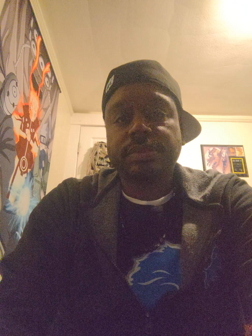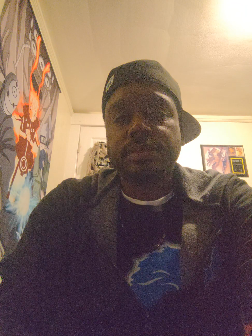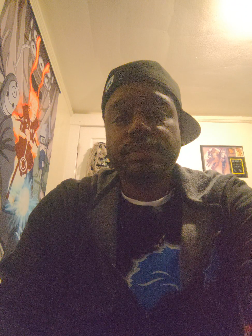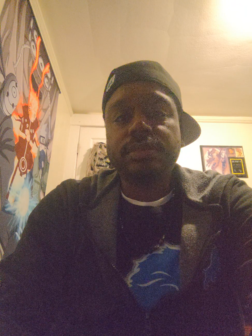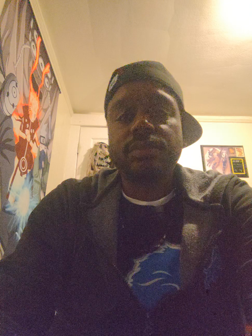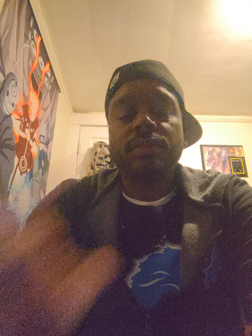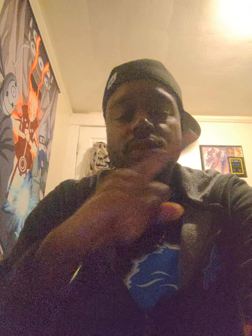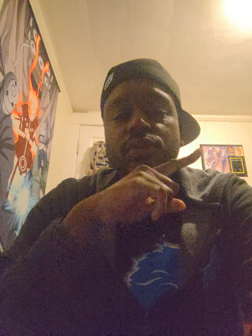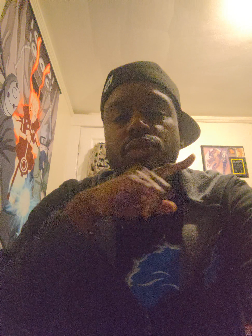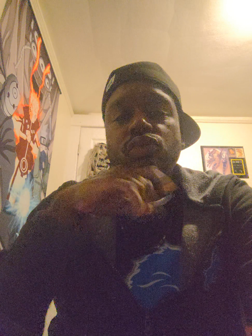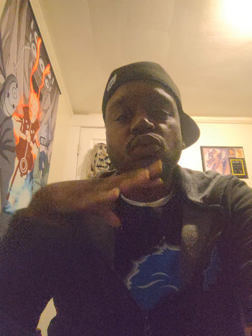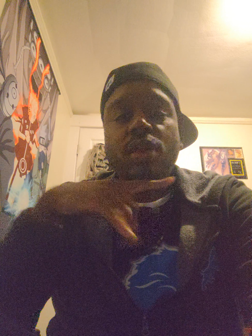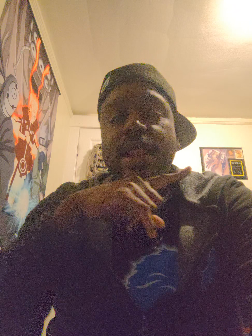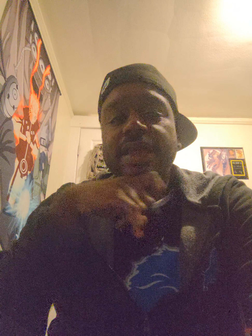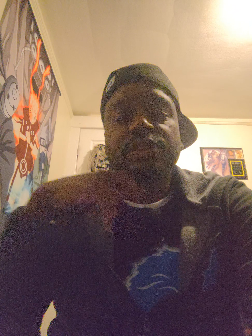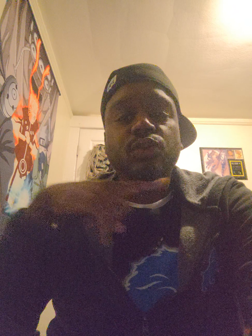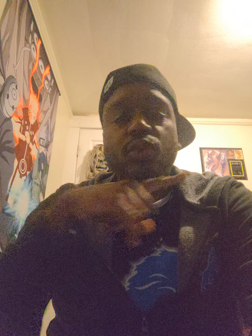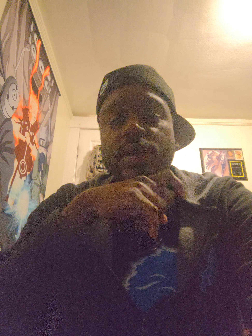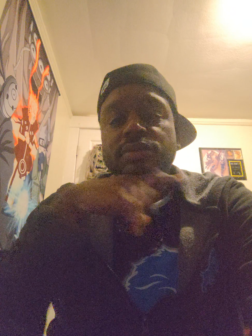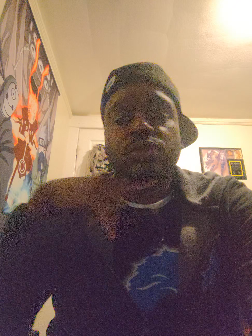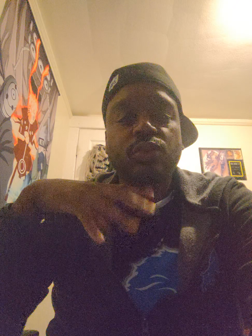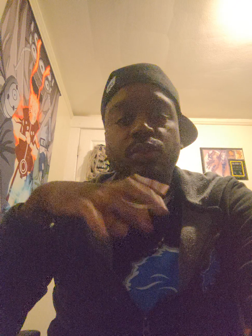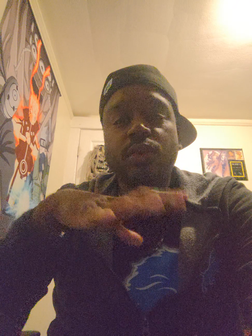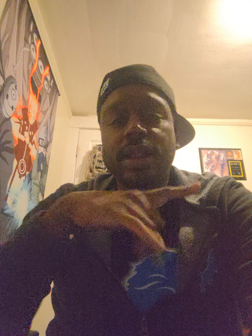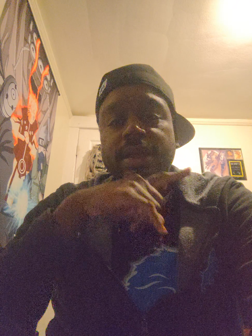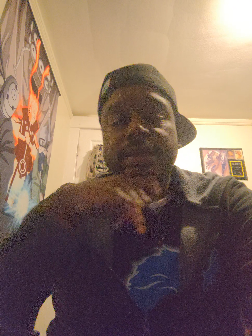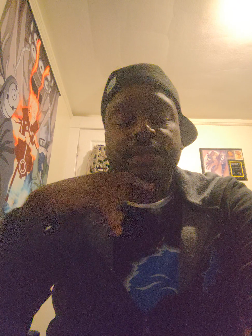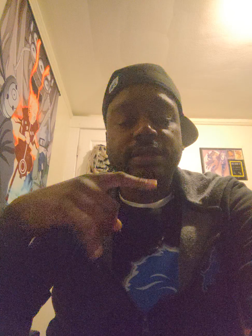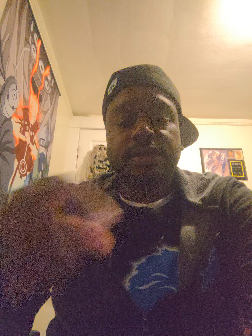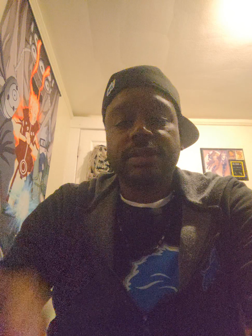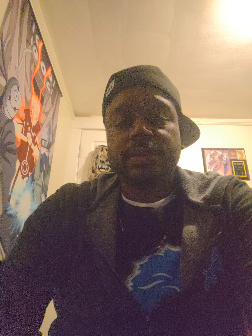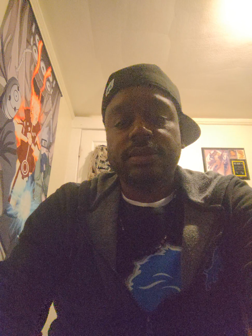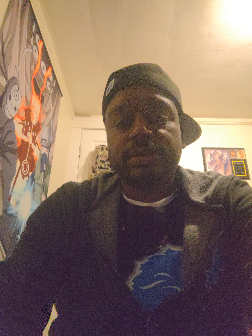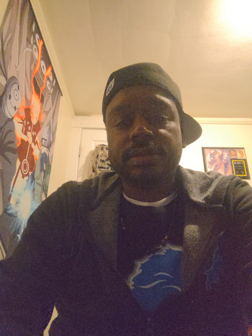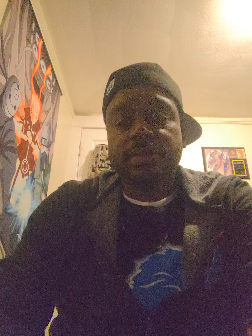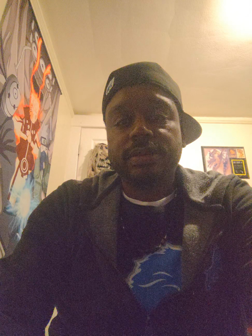dryer